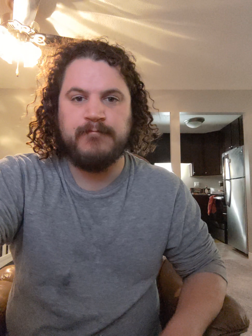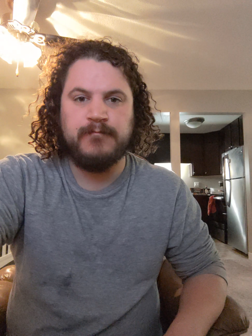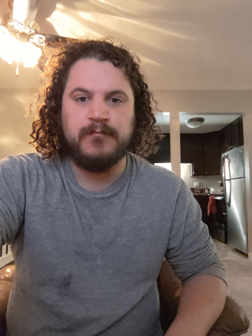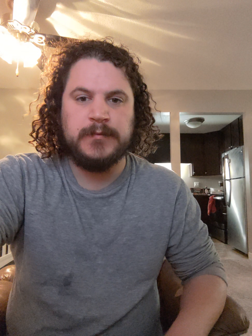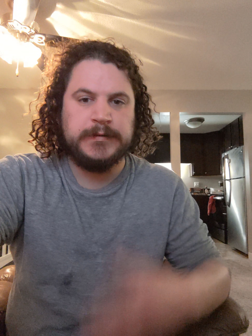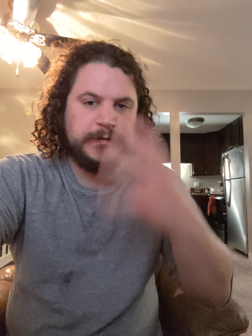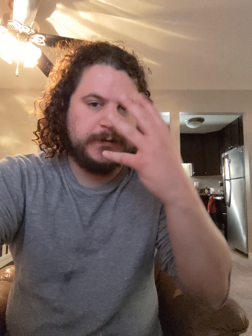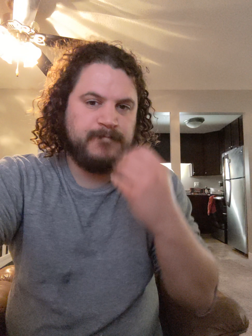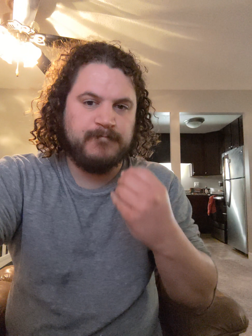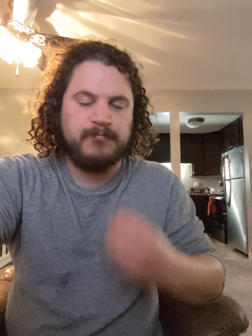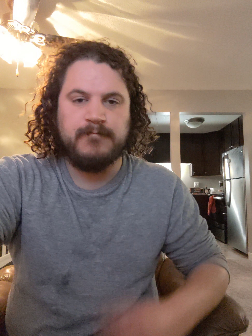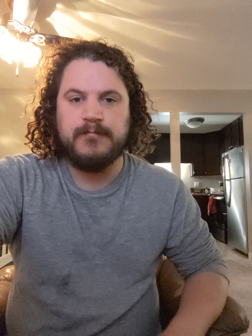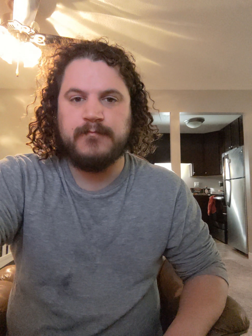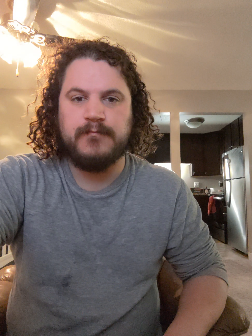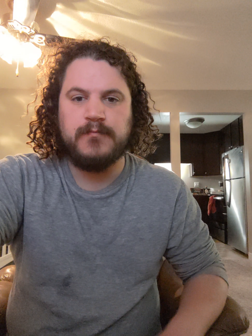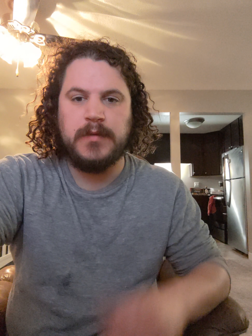sleep